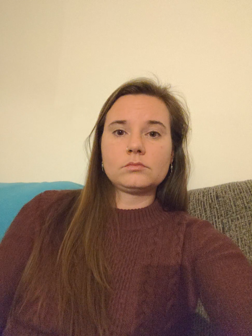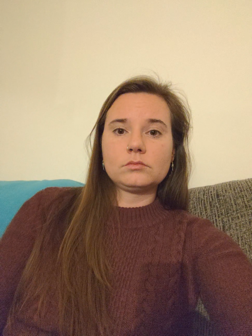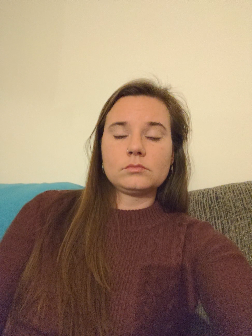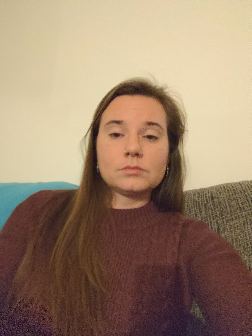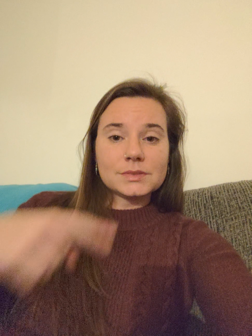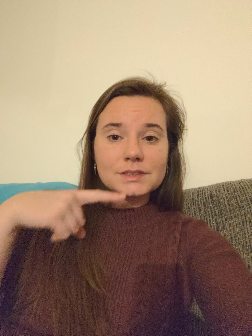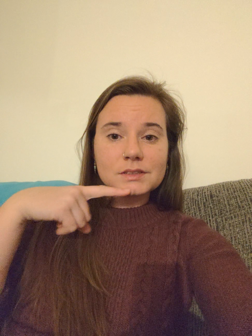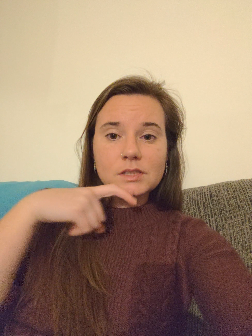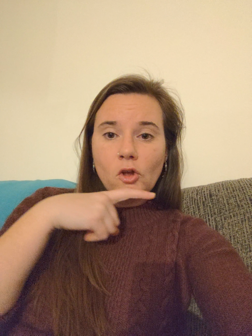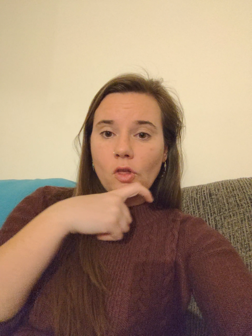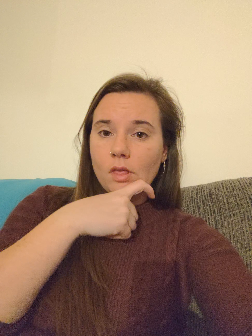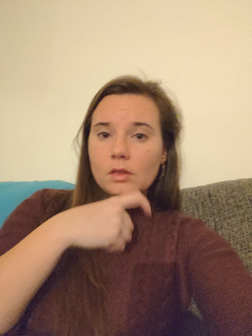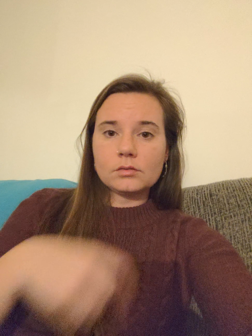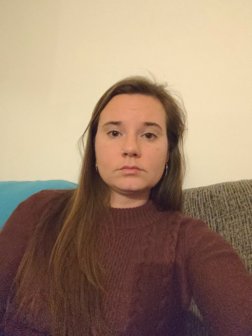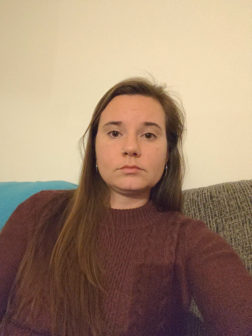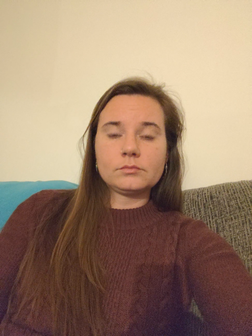cereal